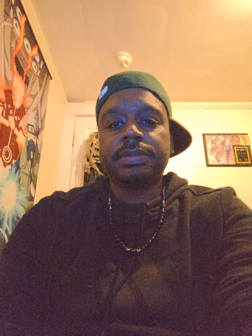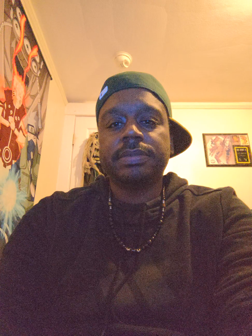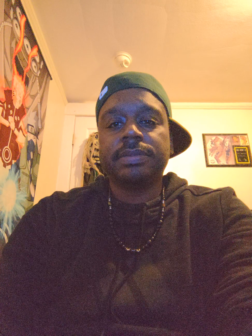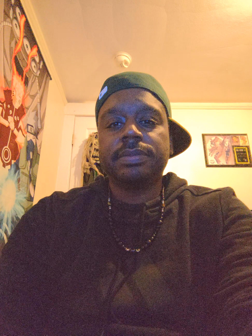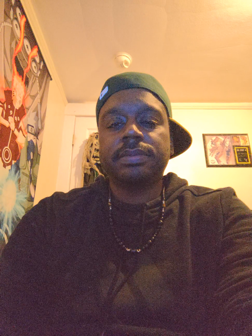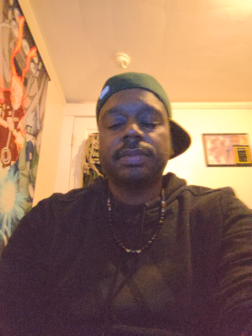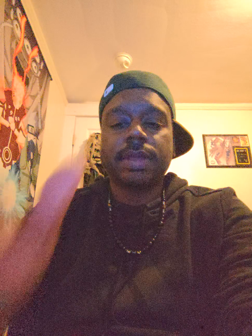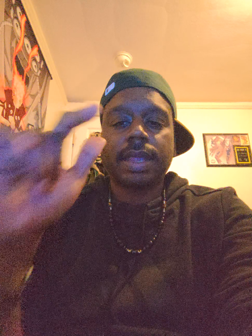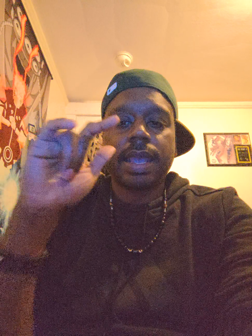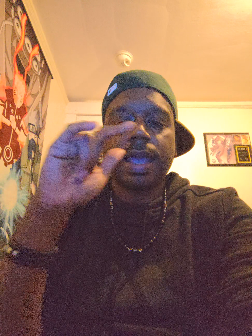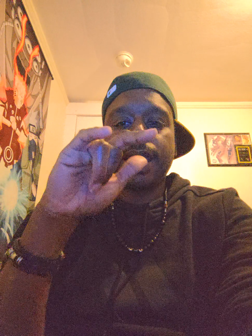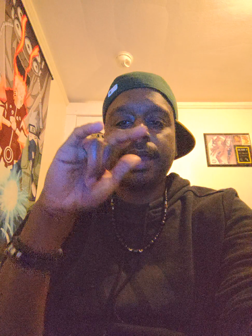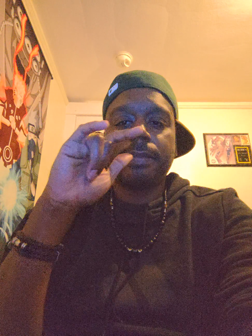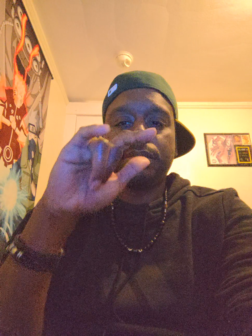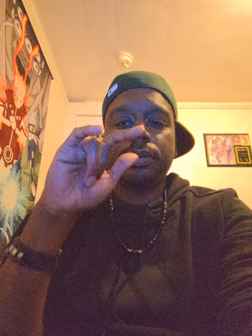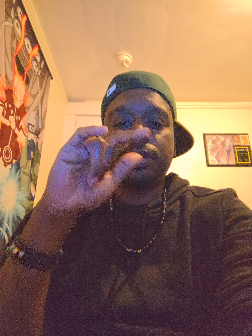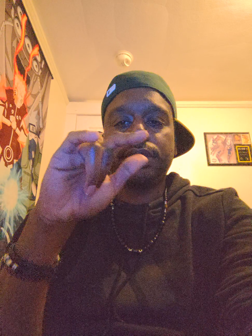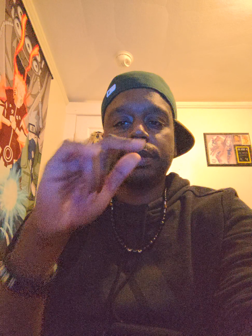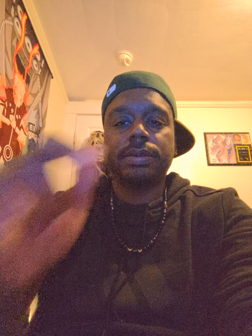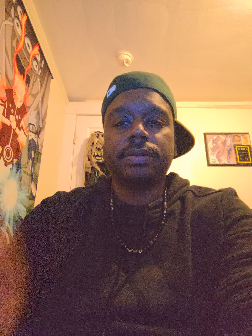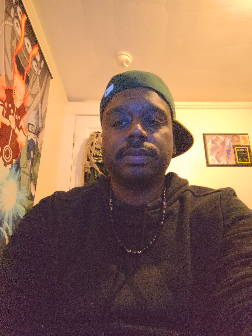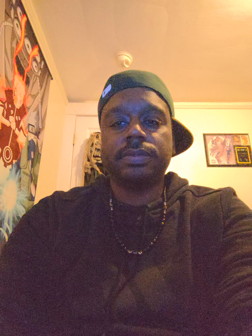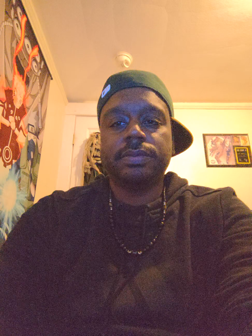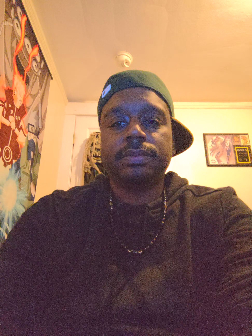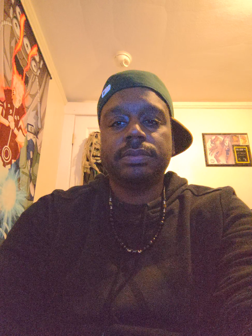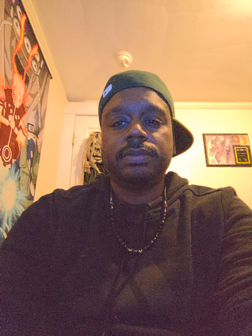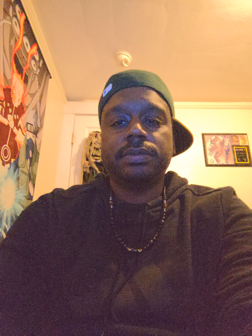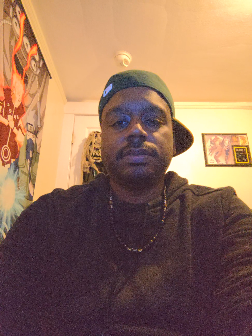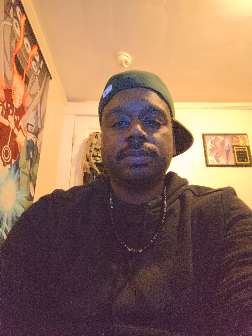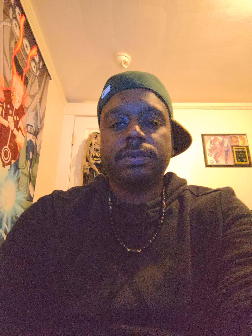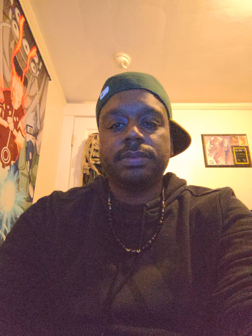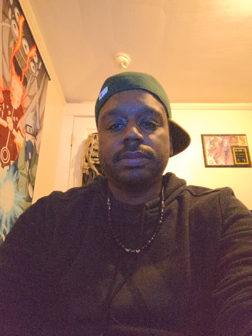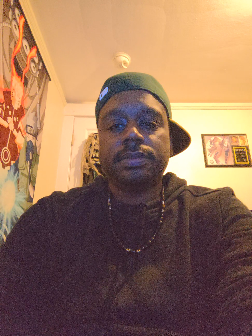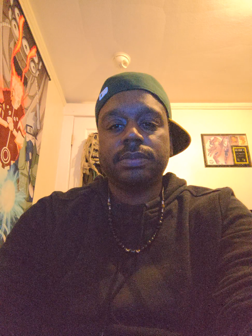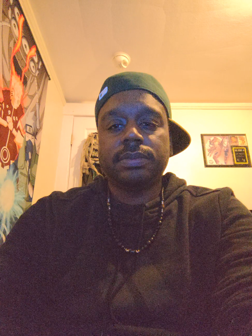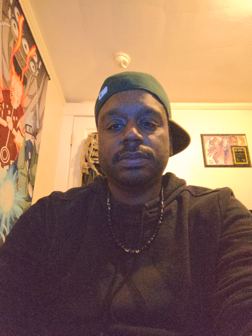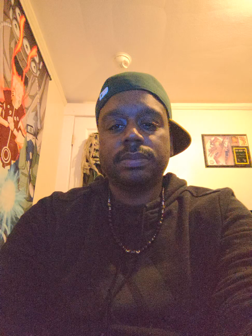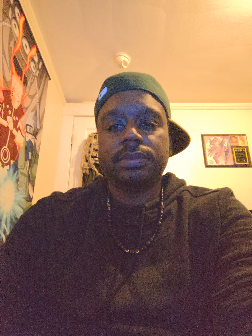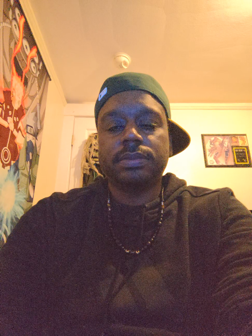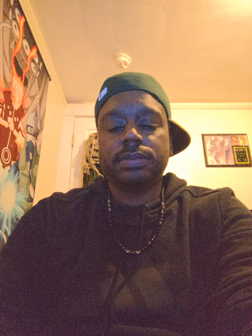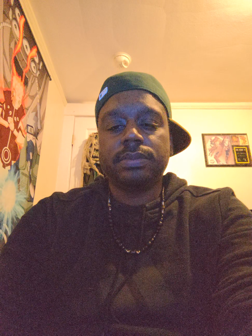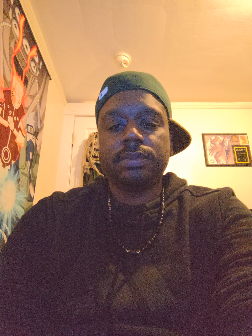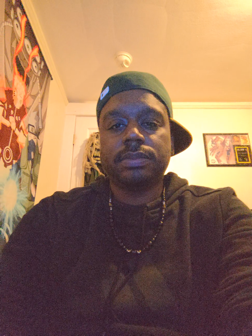airplane